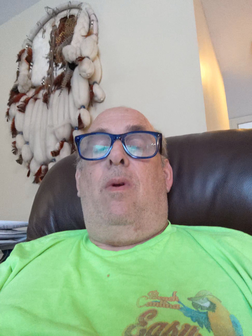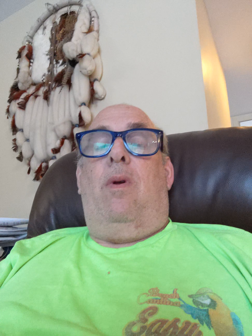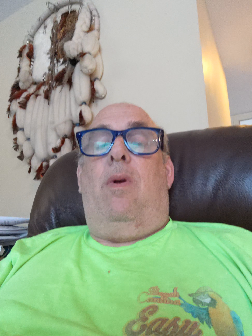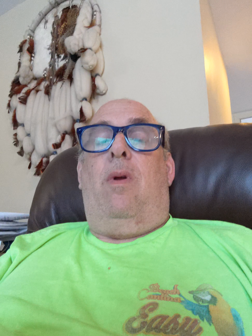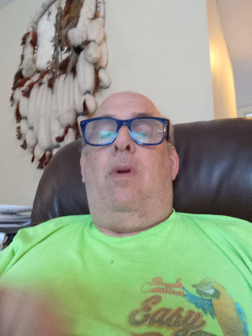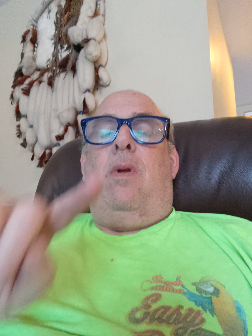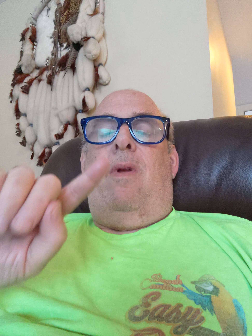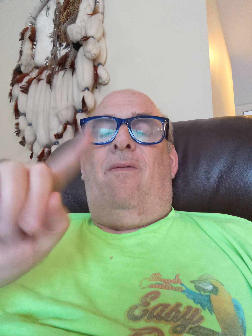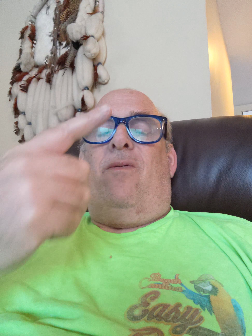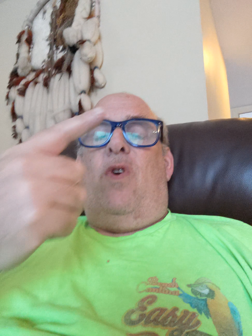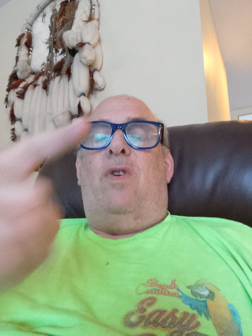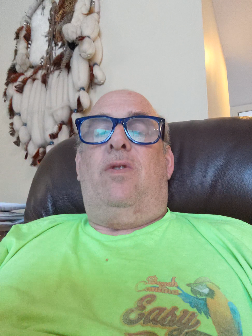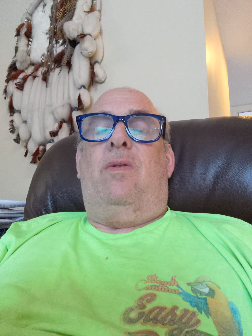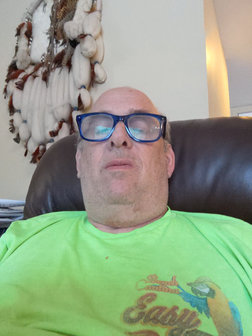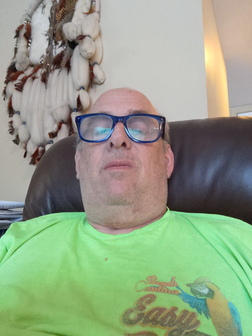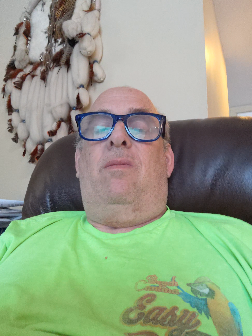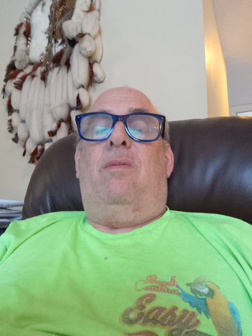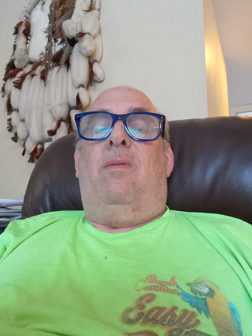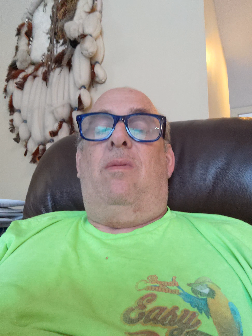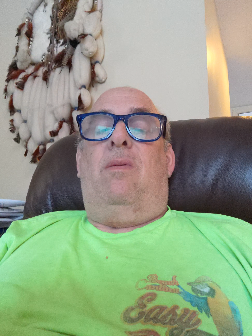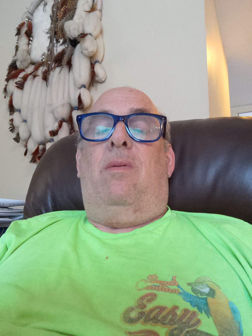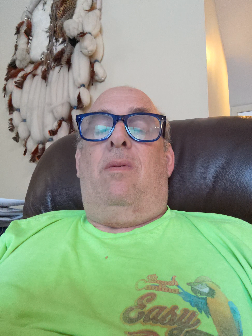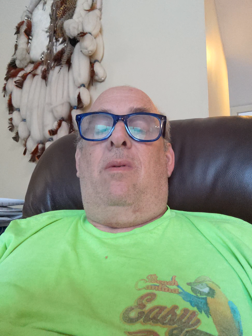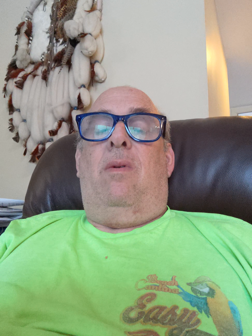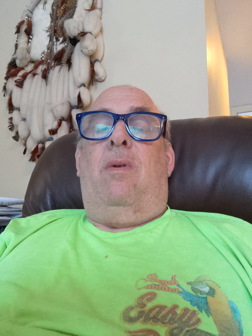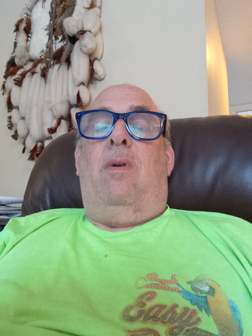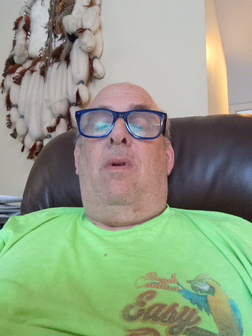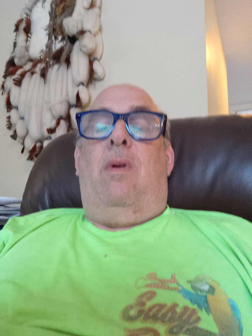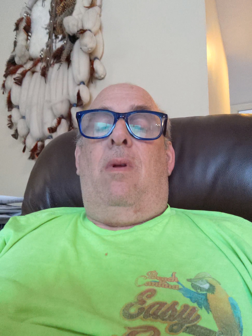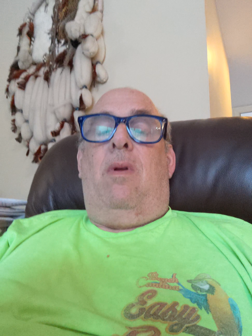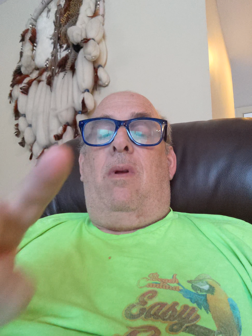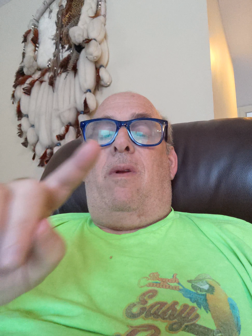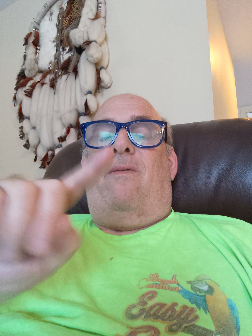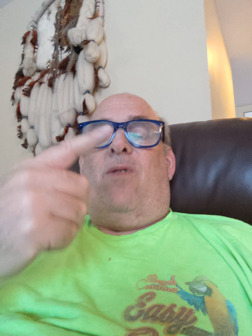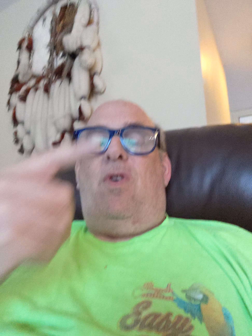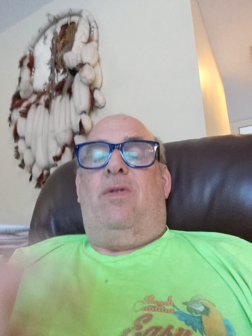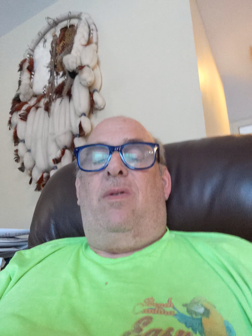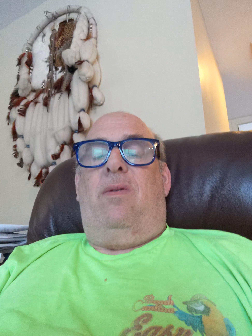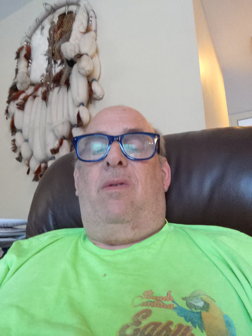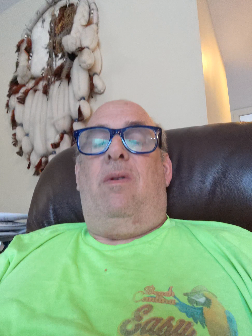first